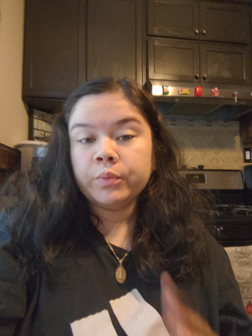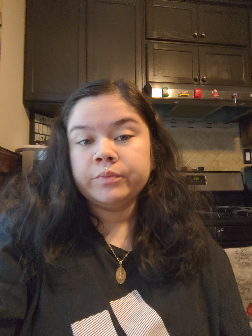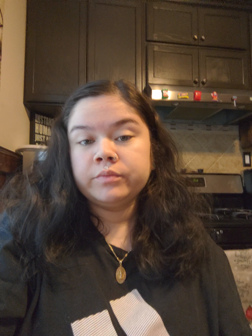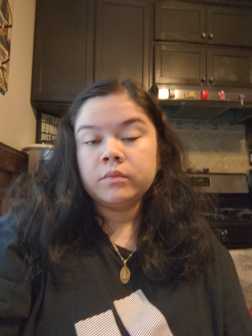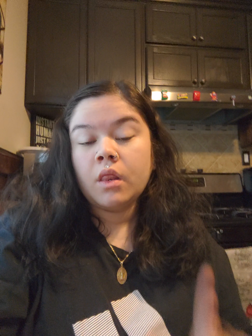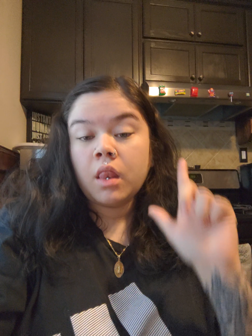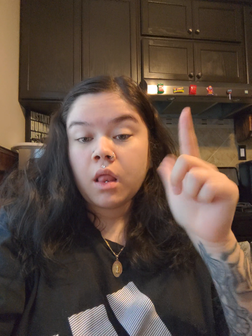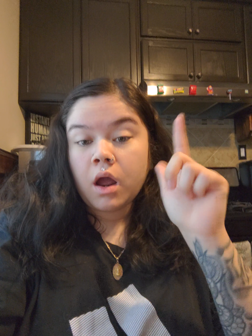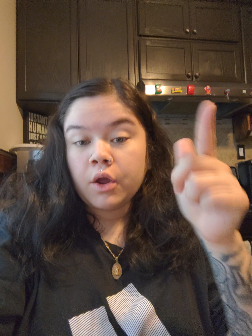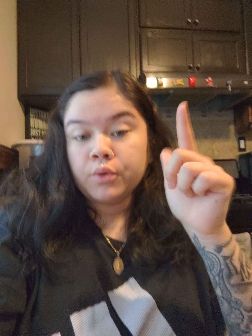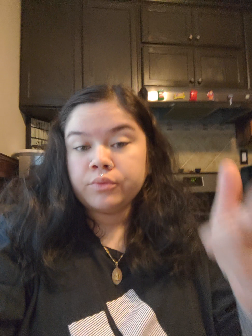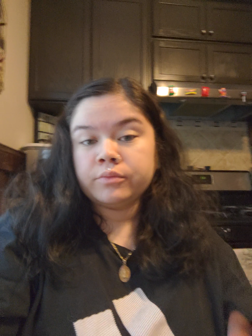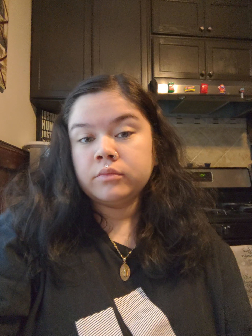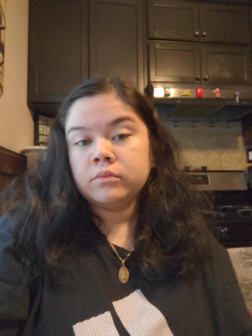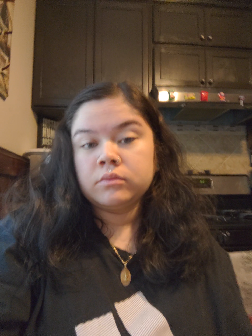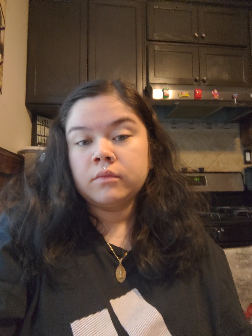later